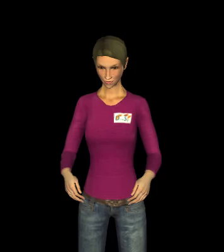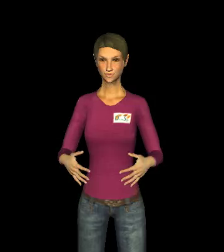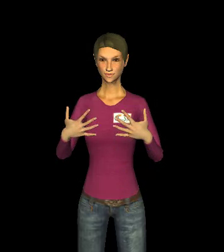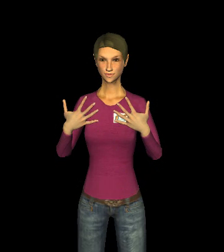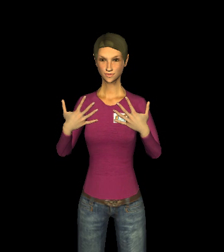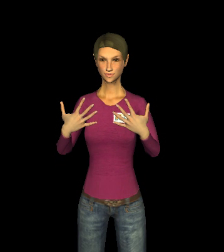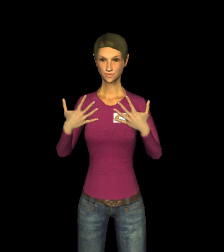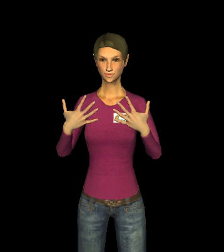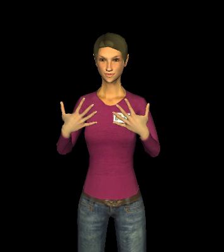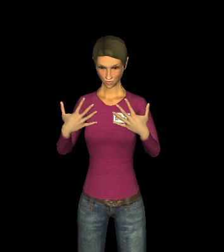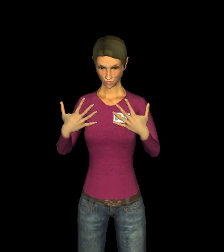يد